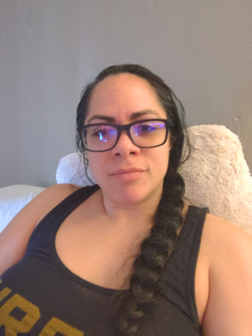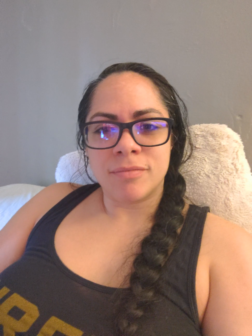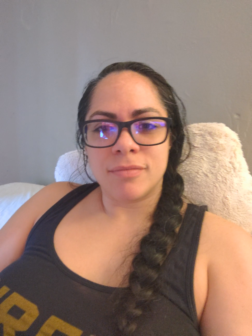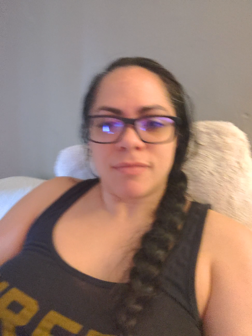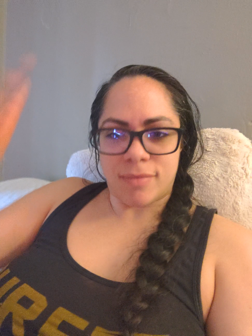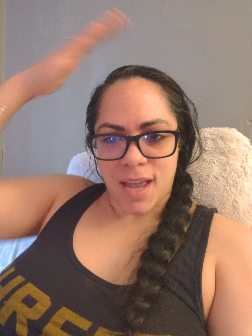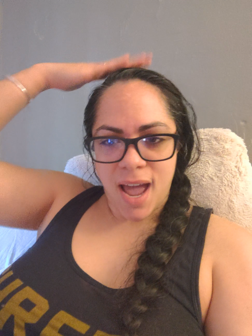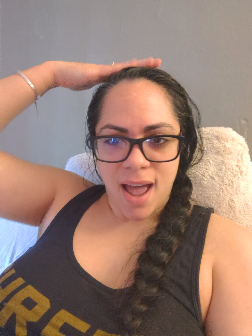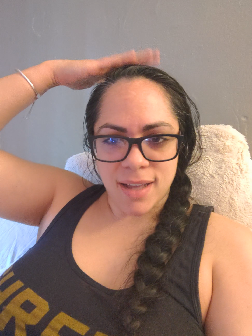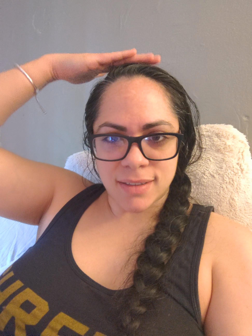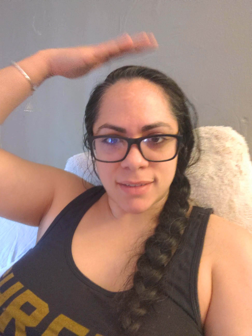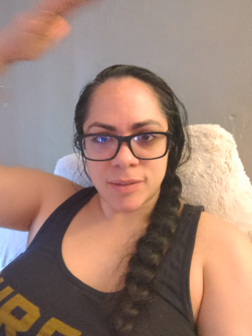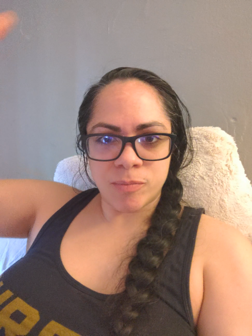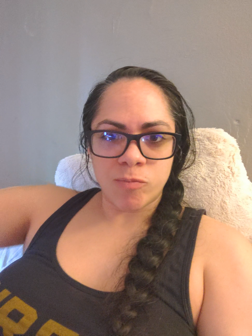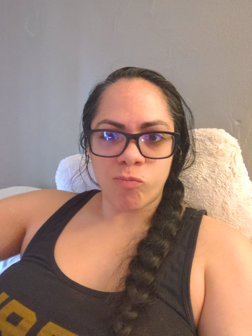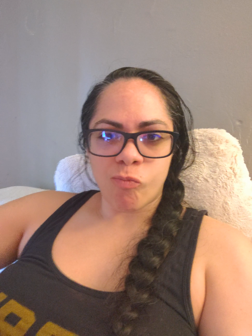hat